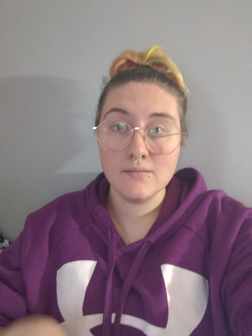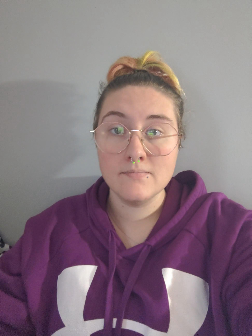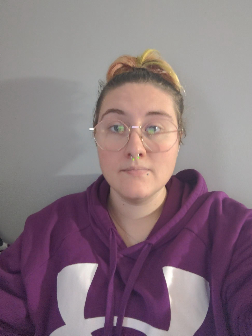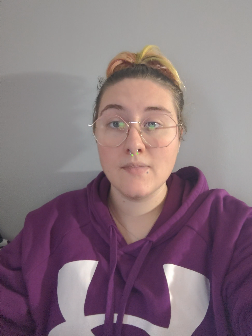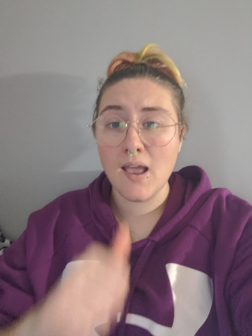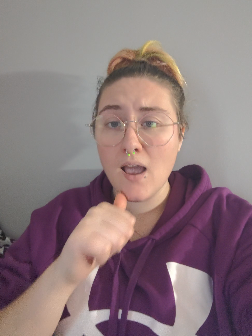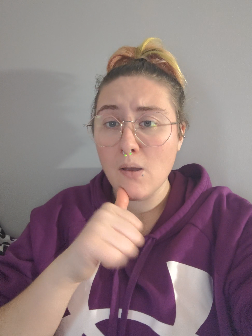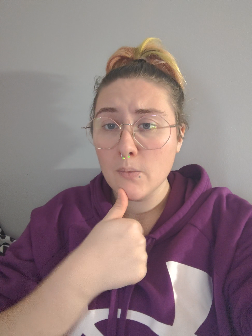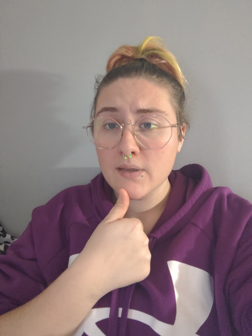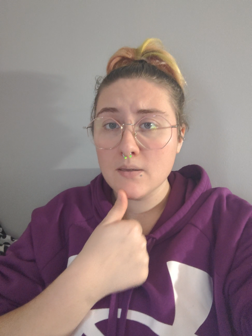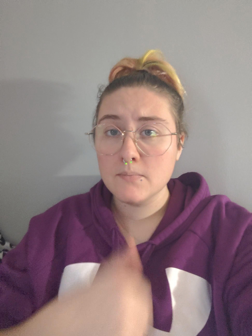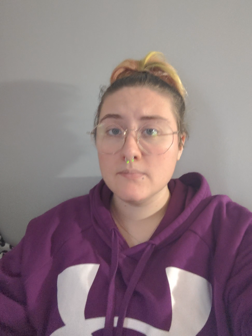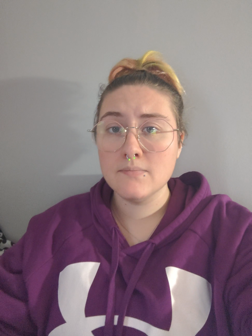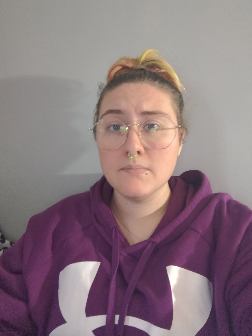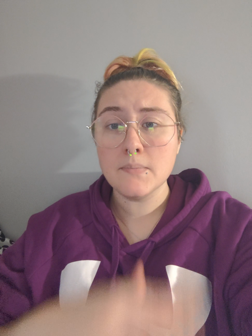owie